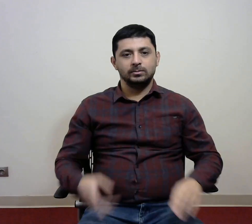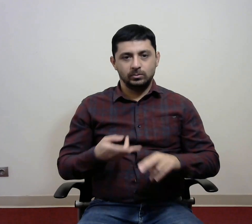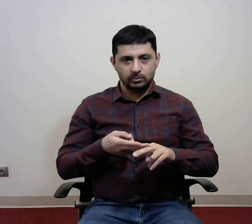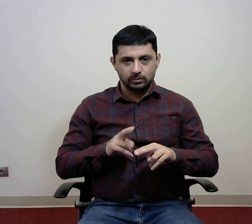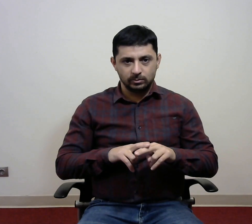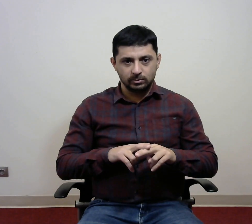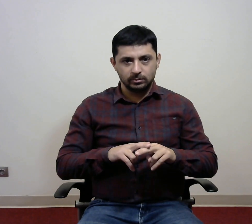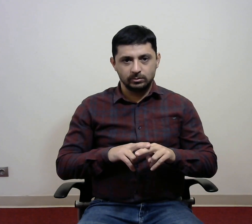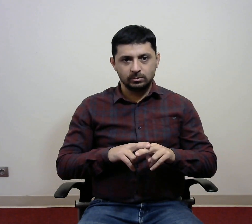bu